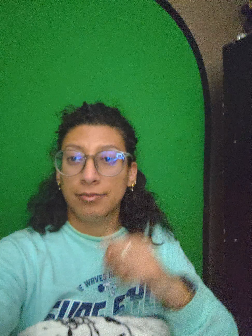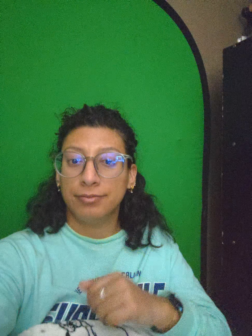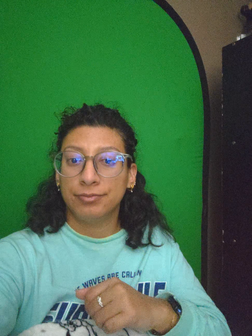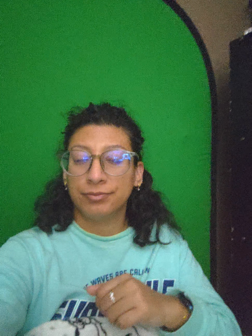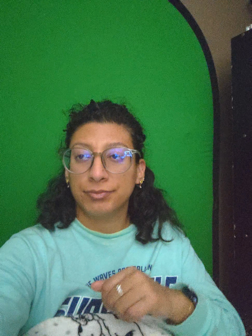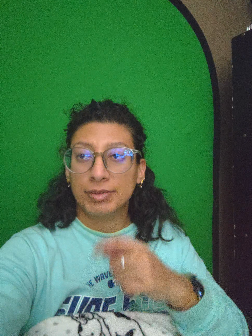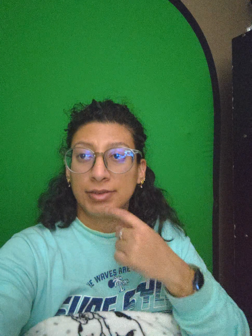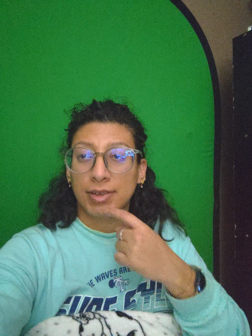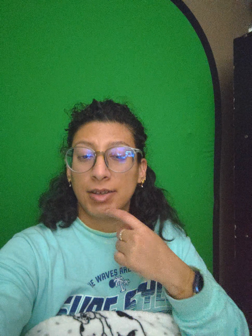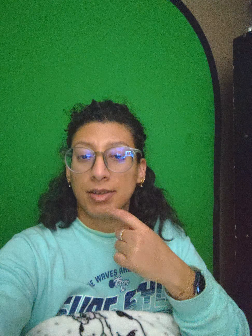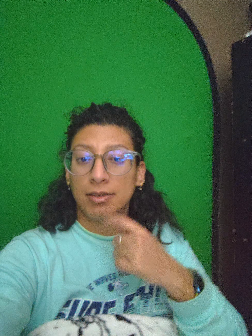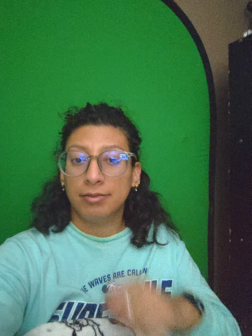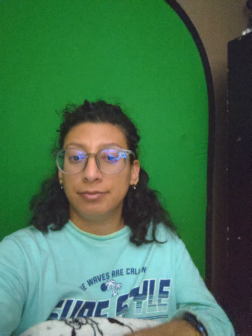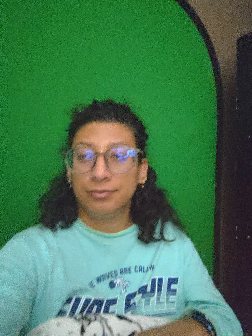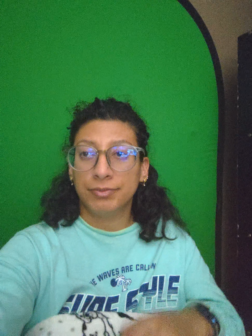say